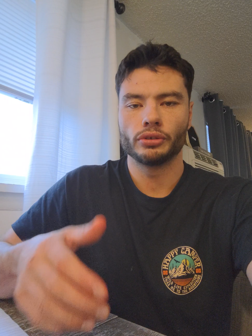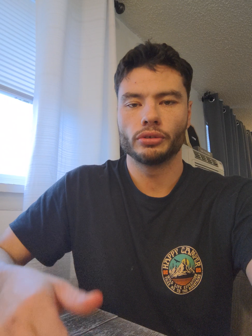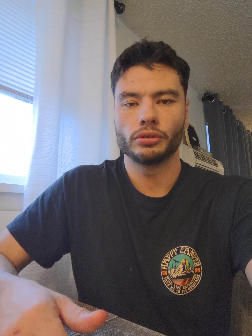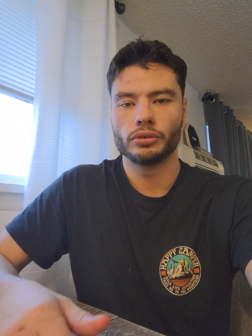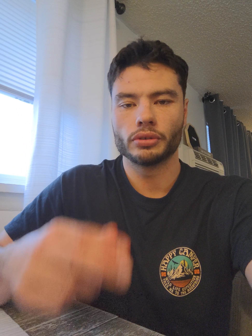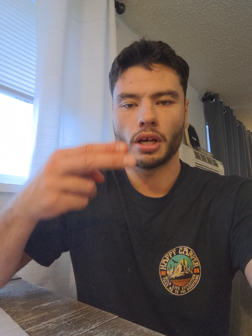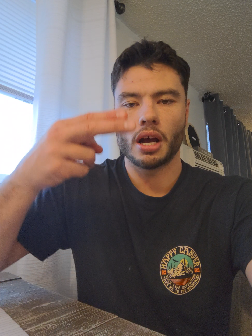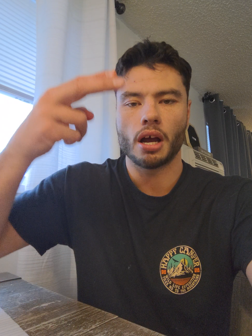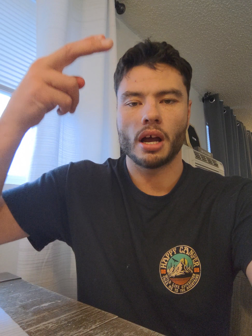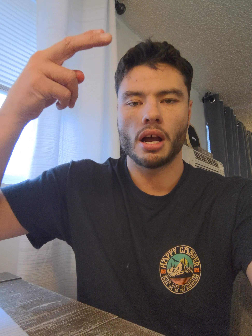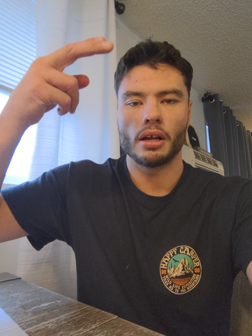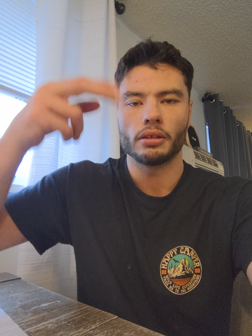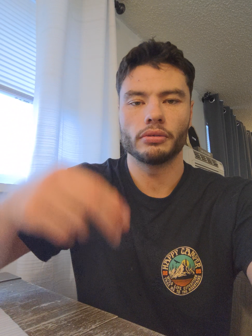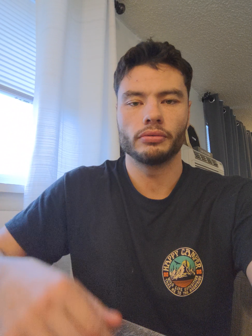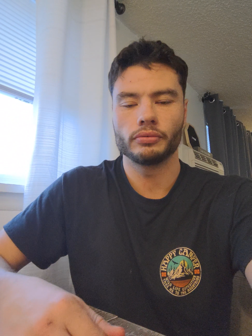high